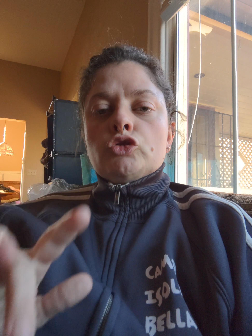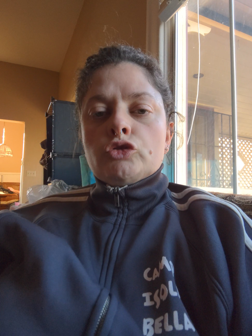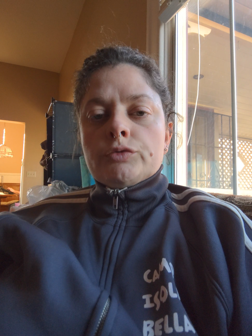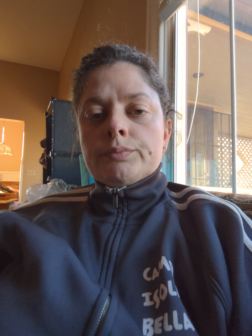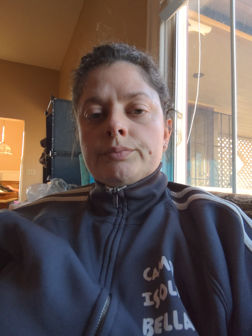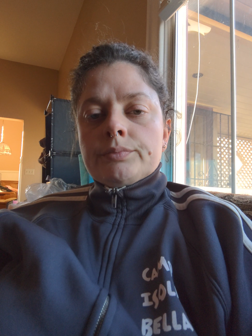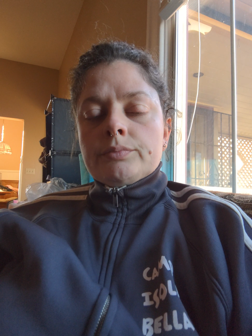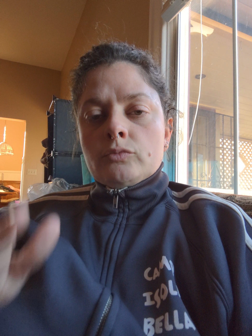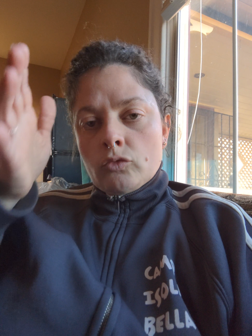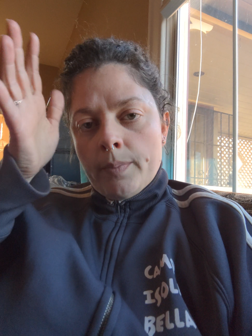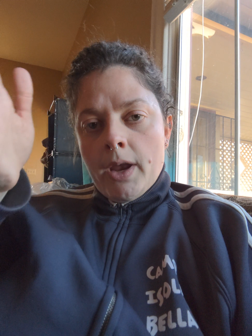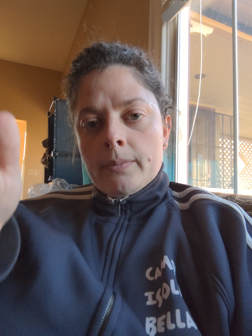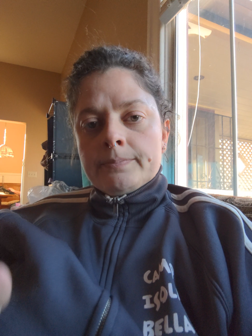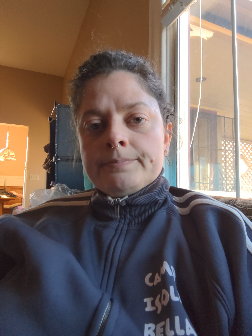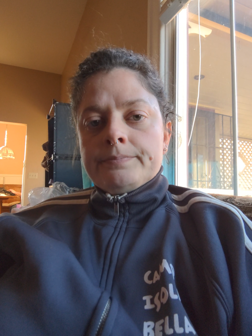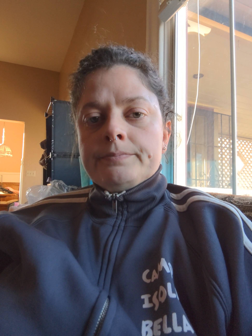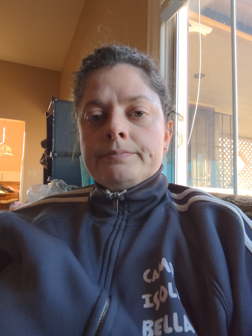grandpa